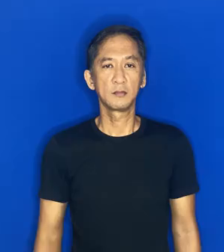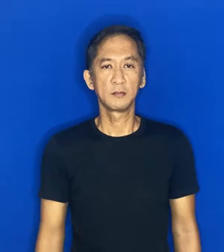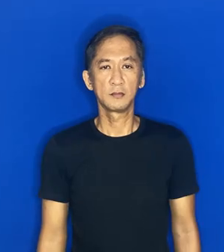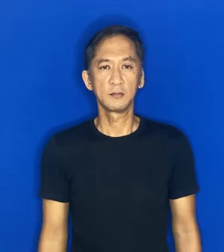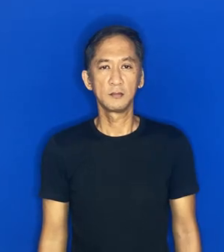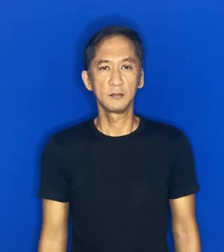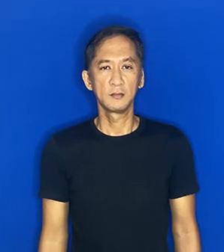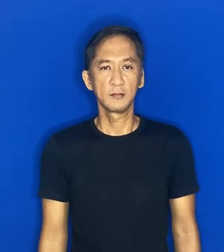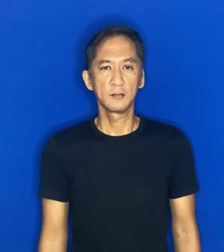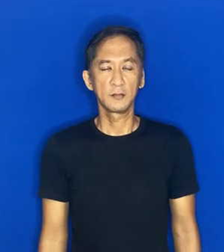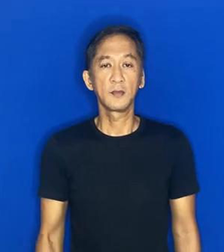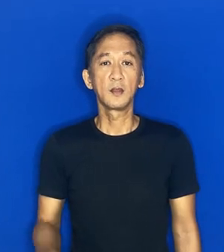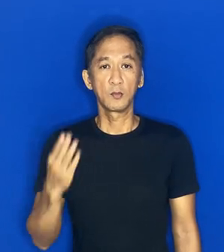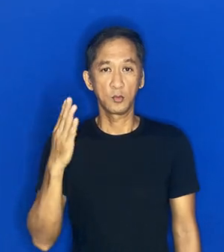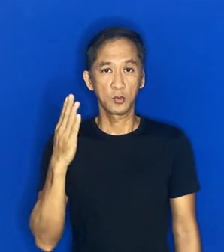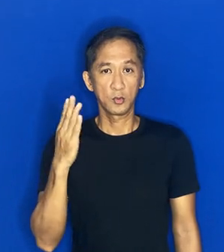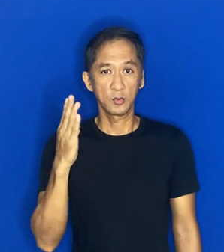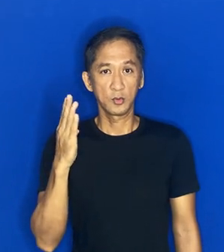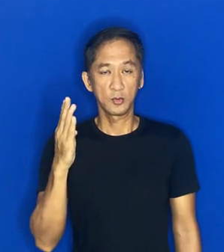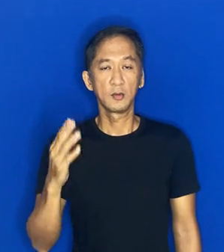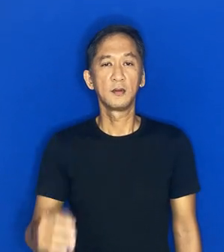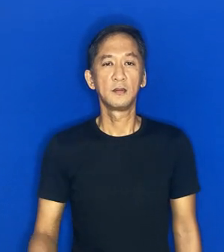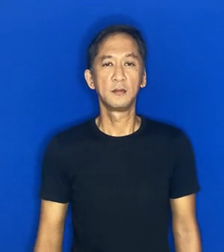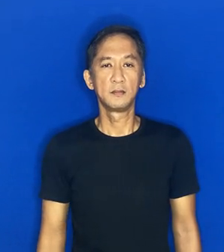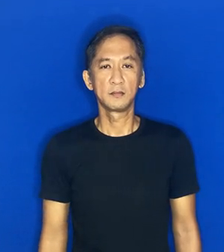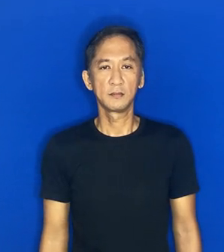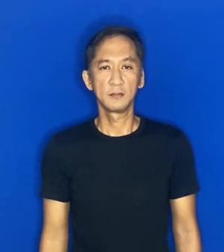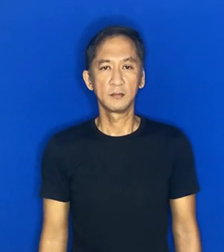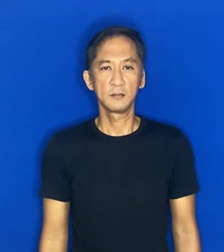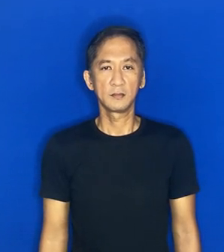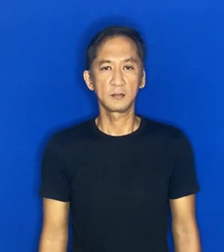blue